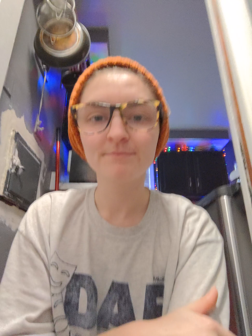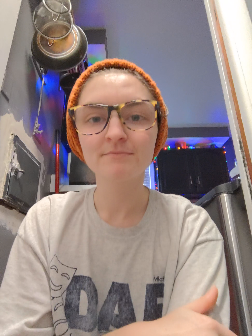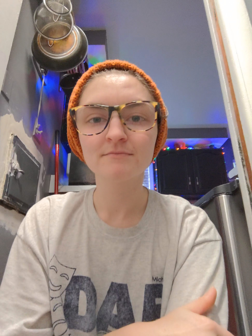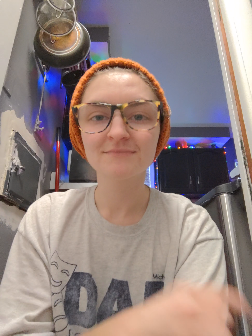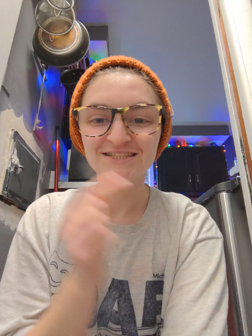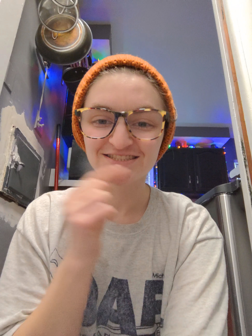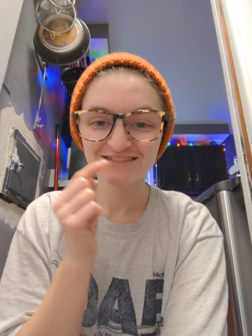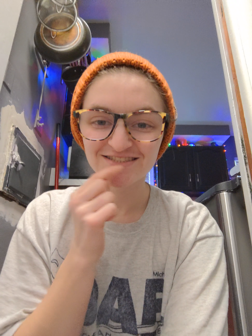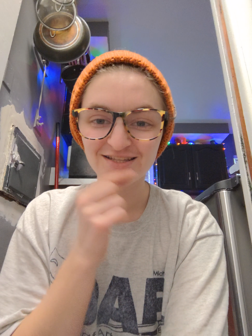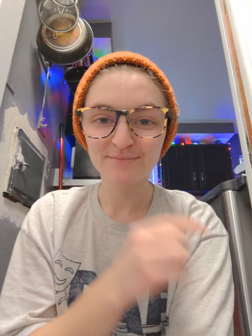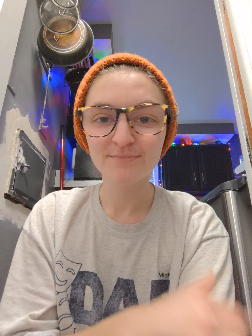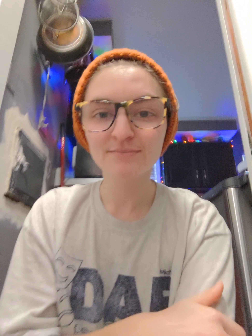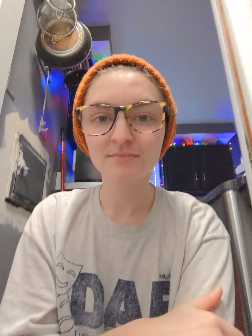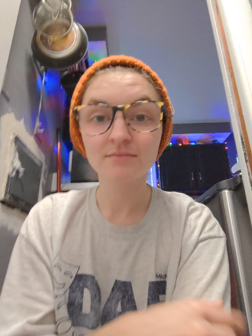toothbrush